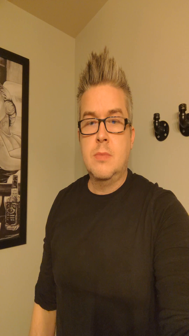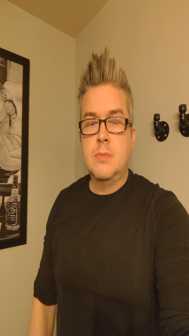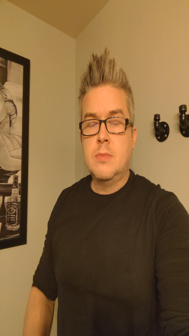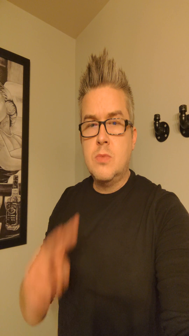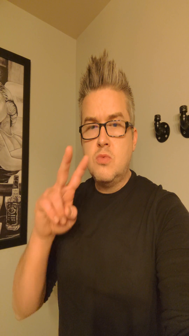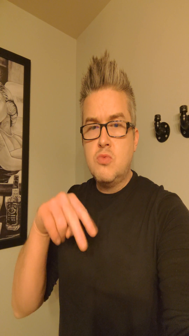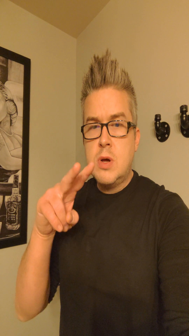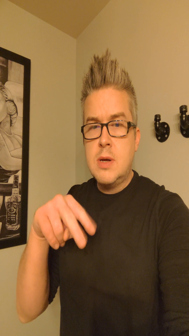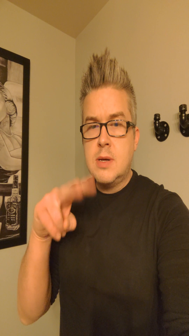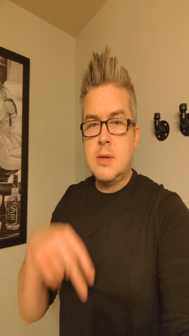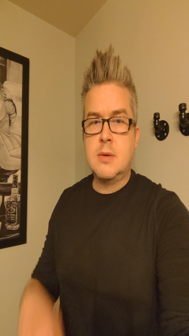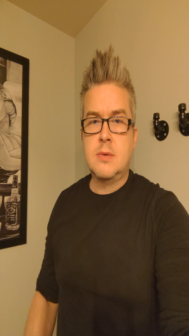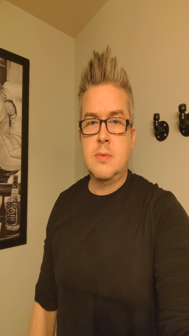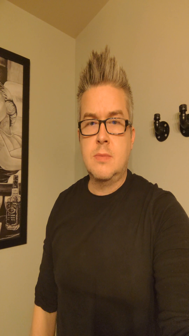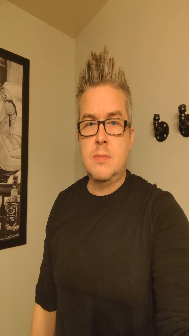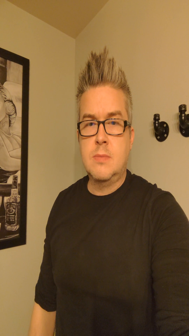read